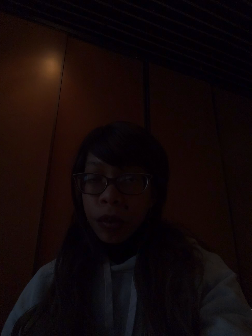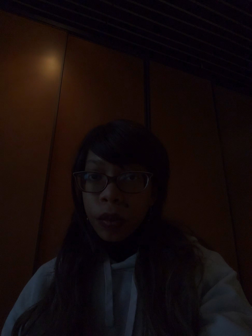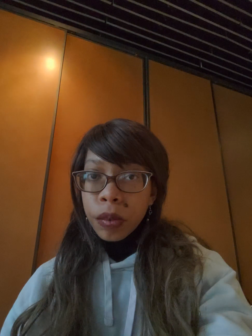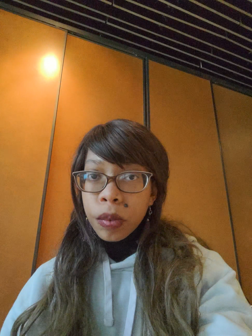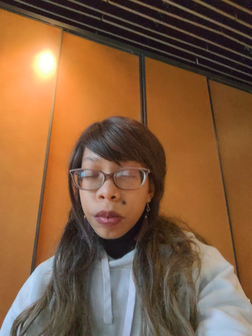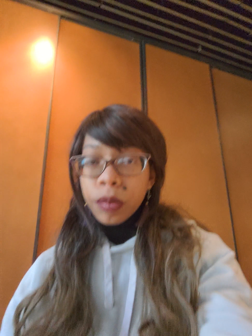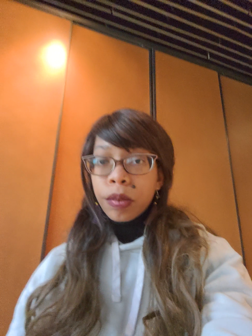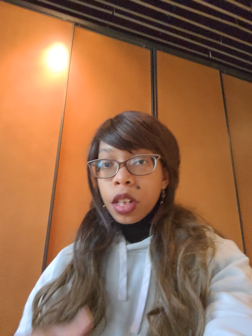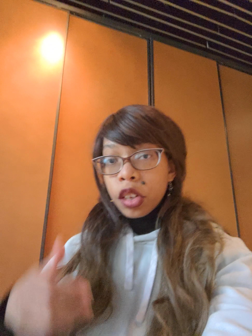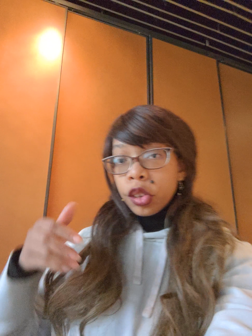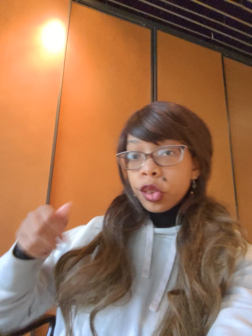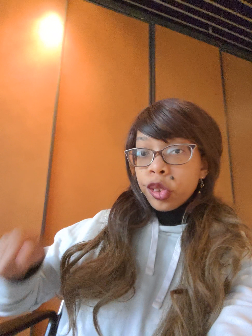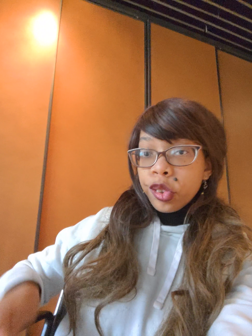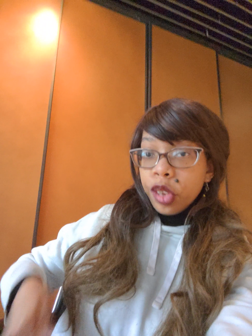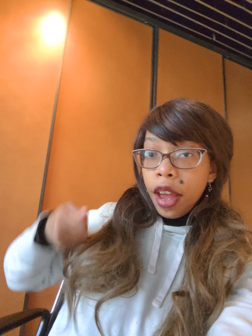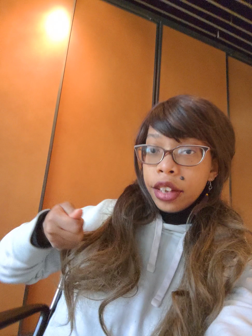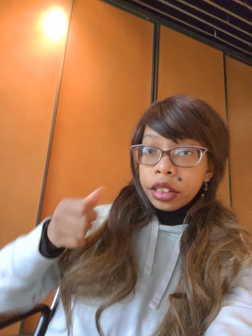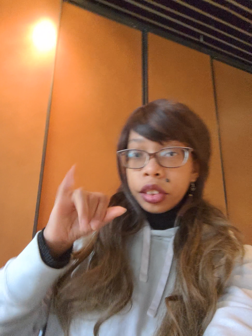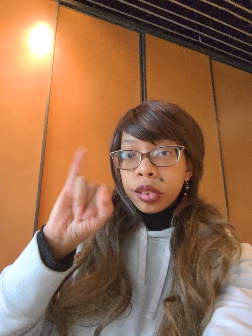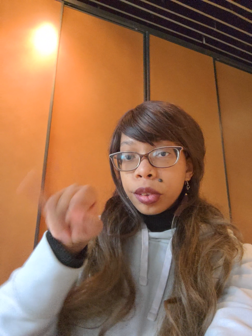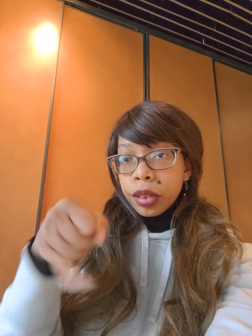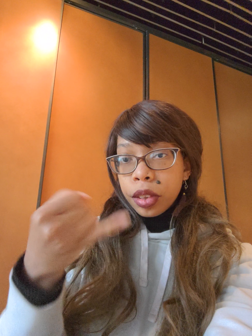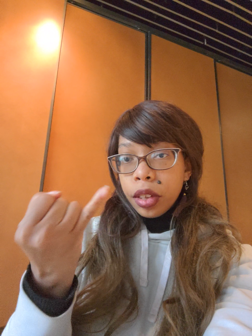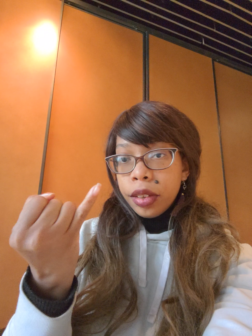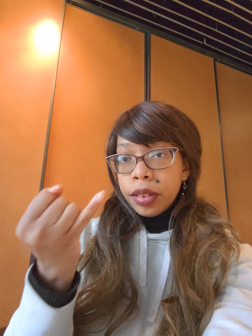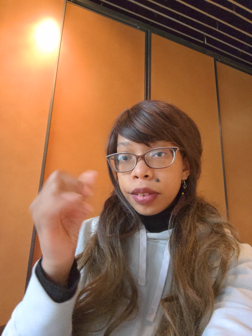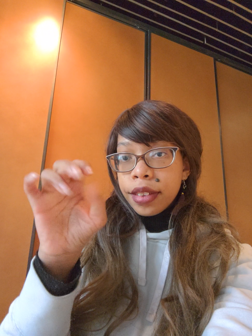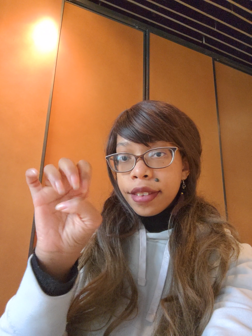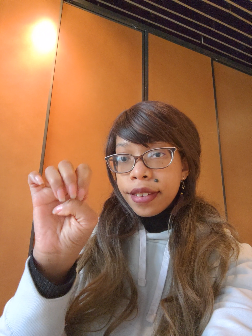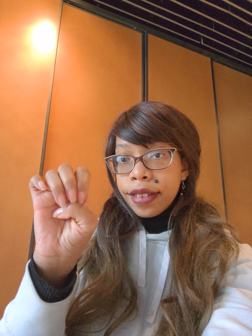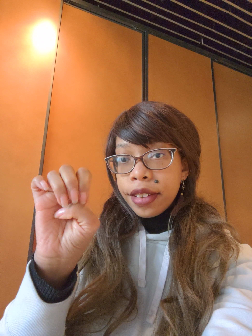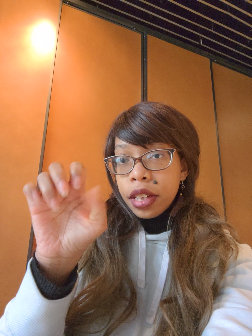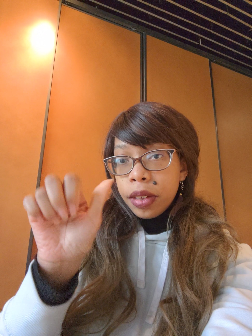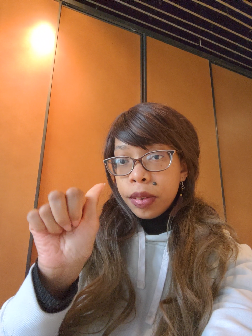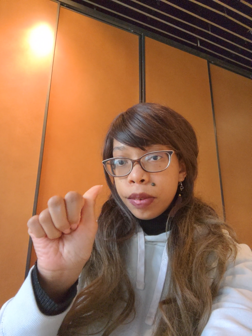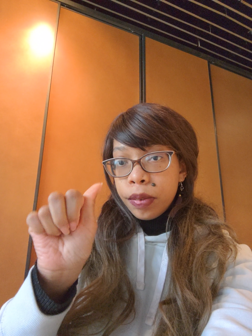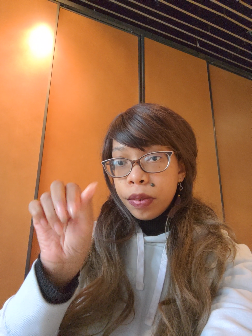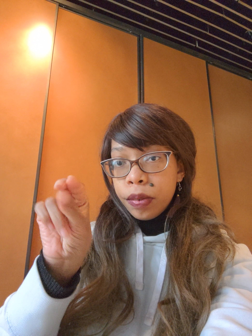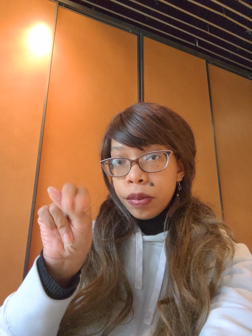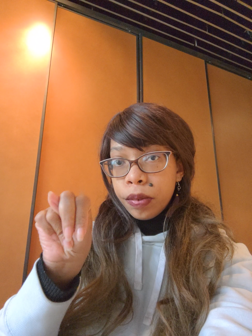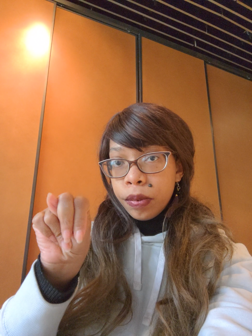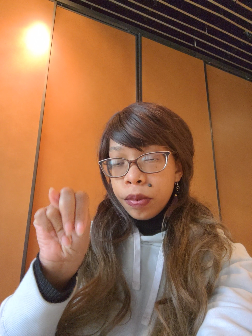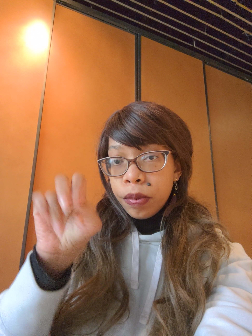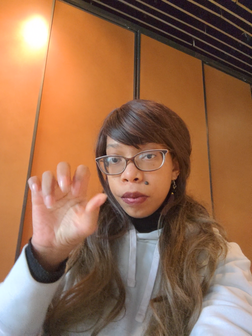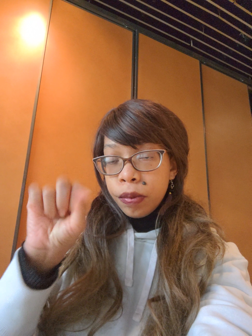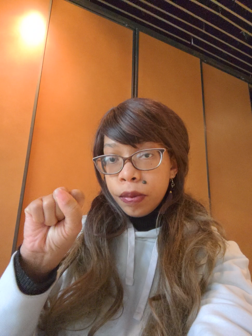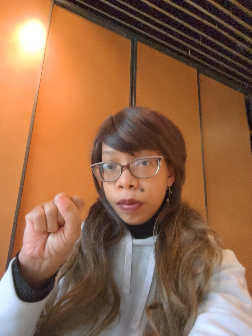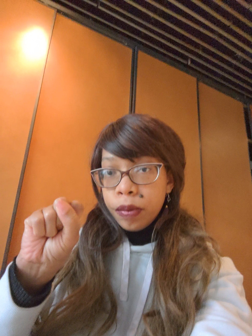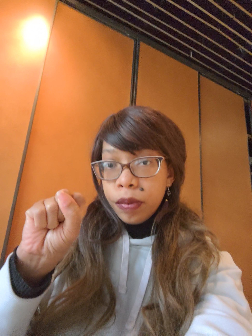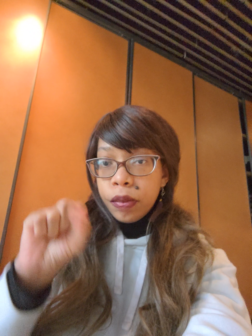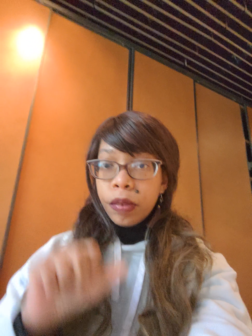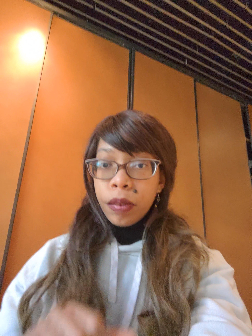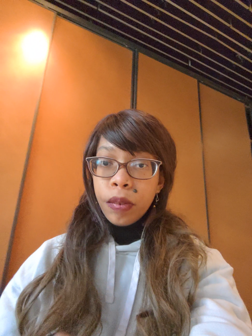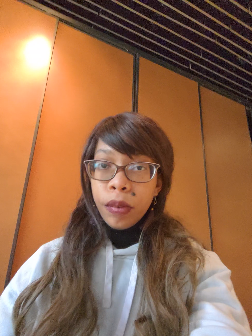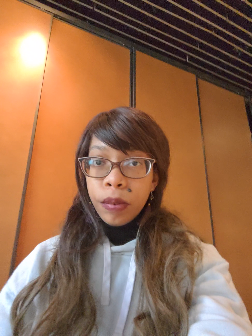jeans